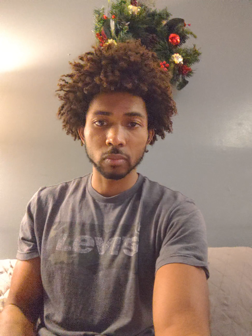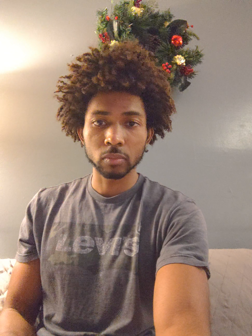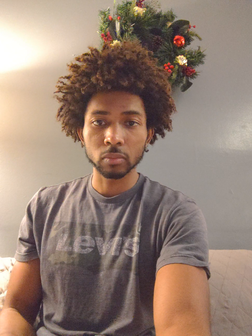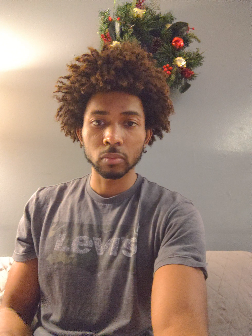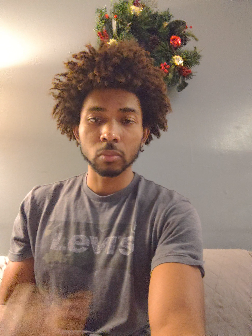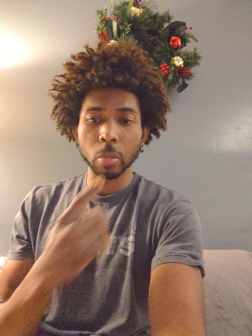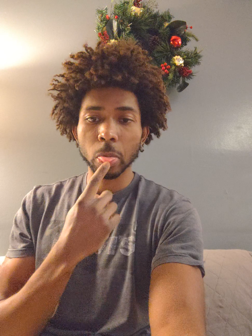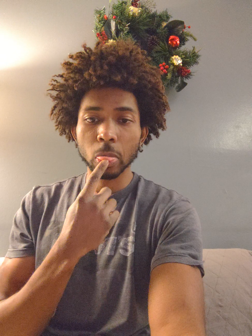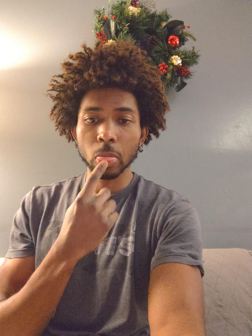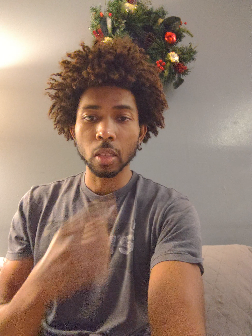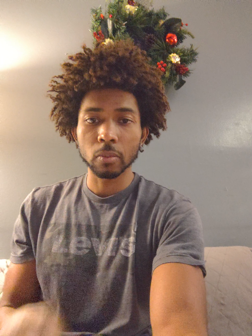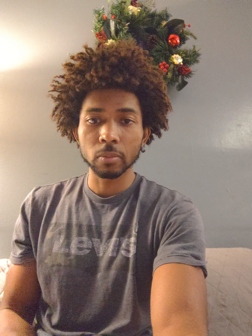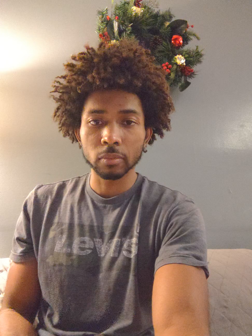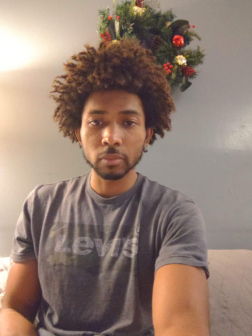tongue